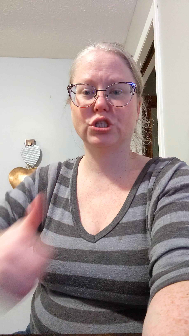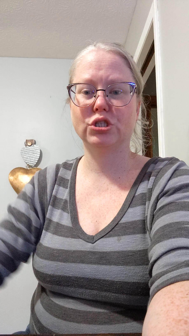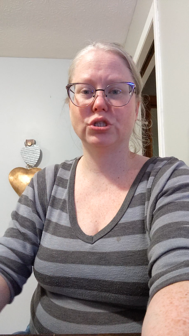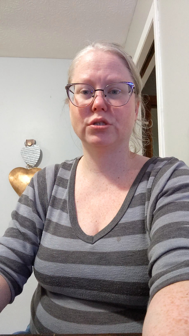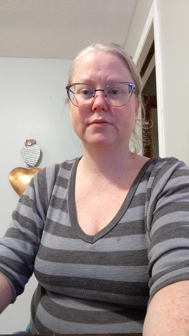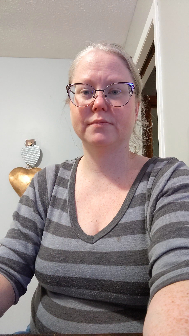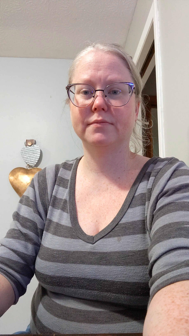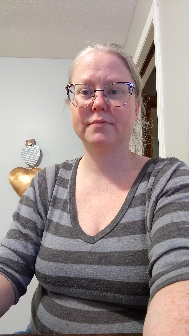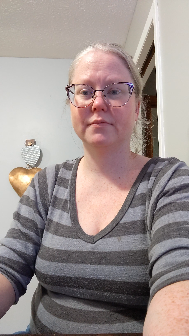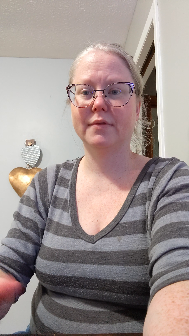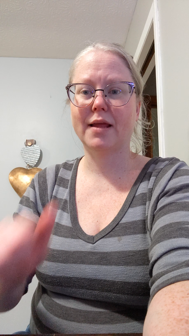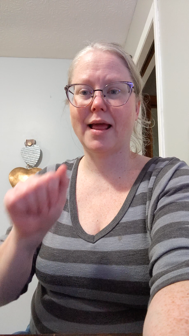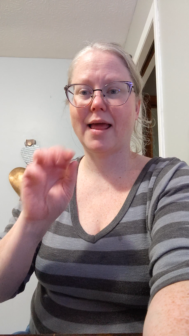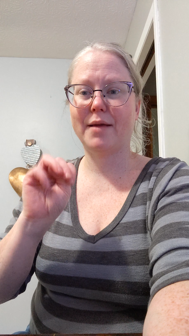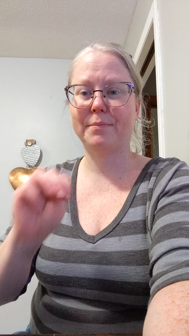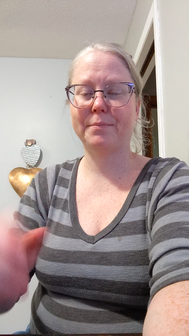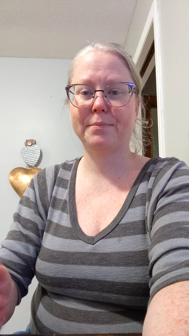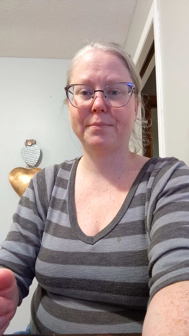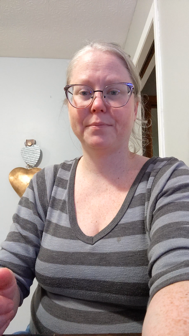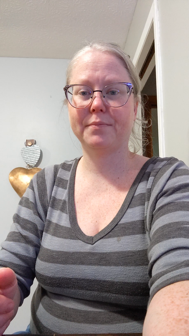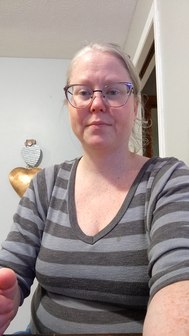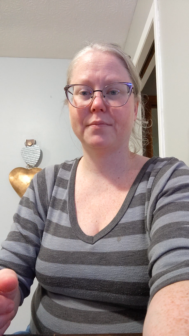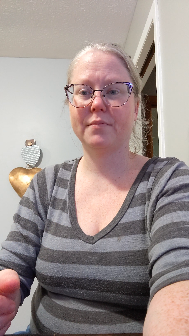am